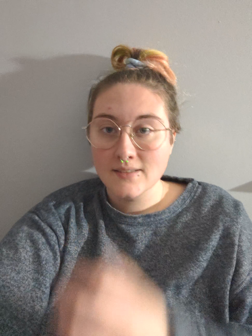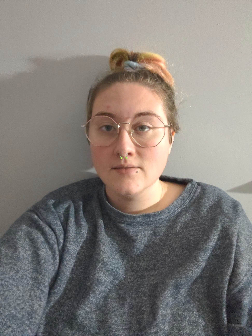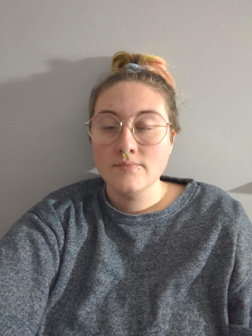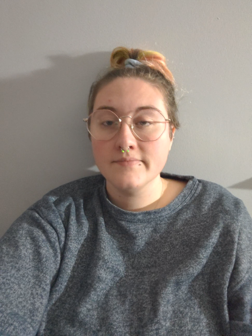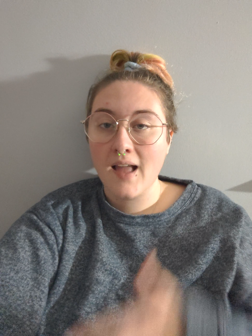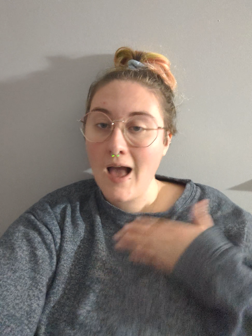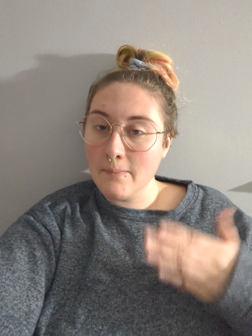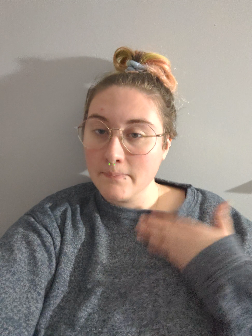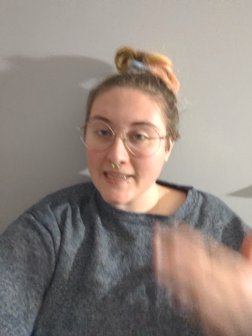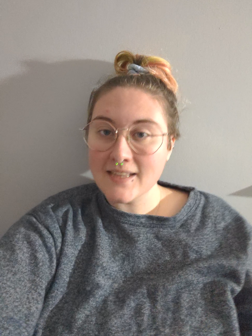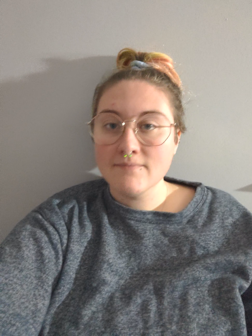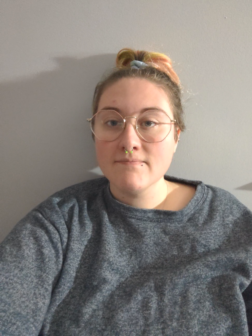happy